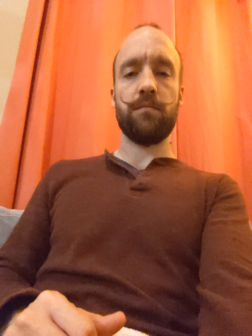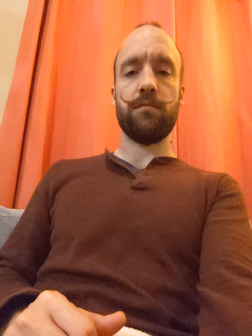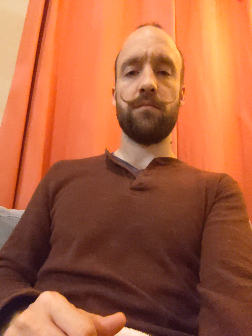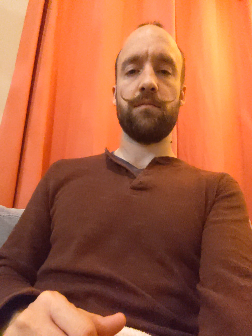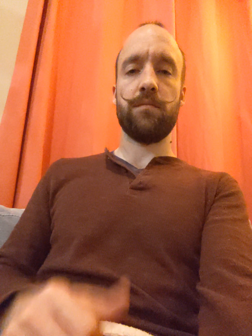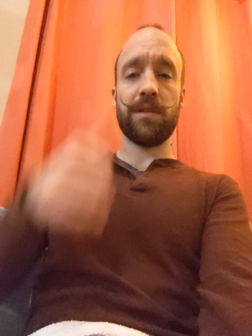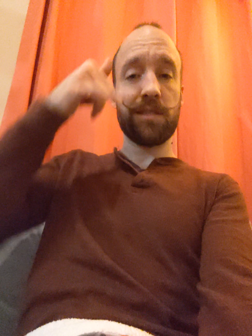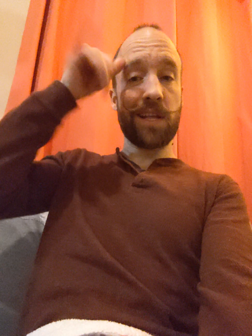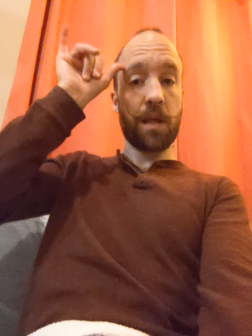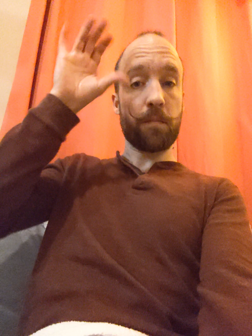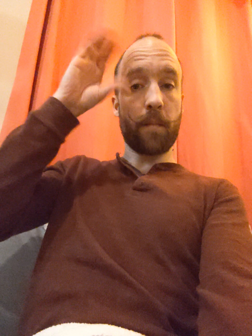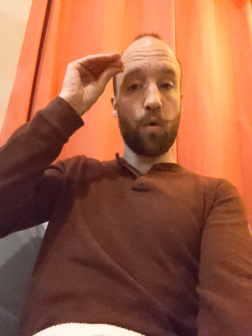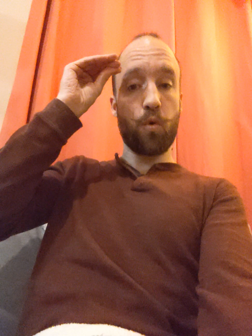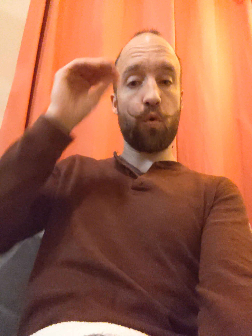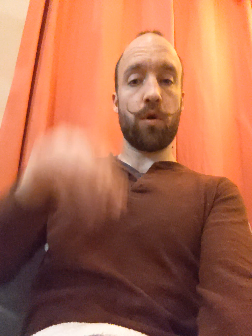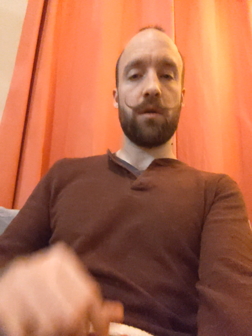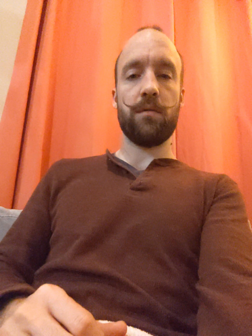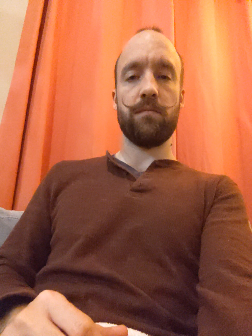cowboy